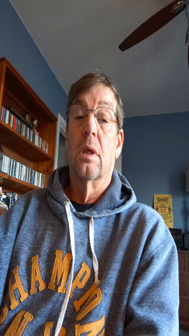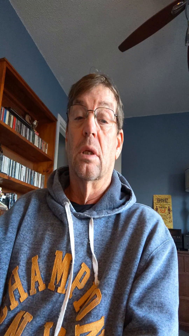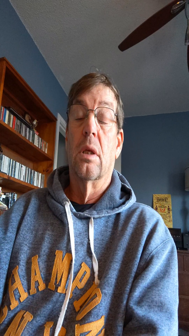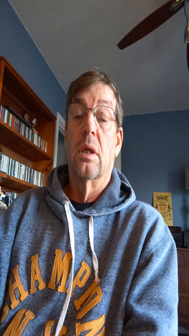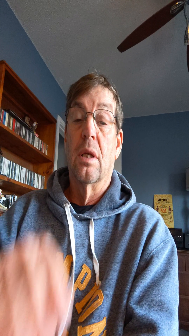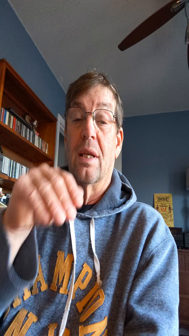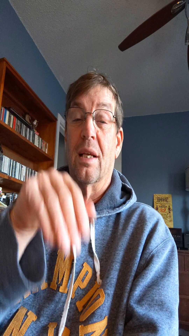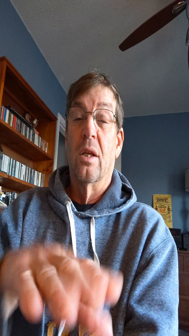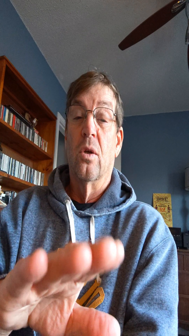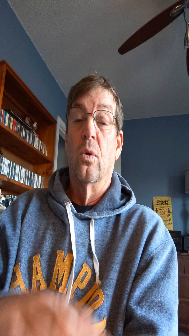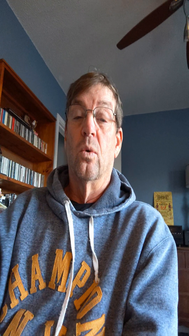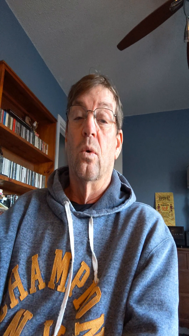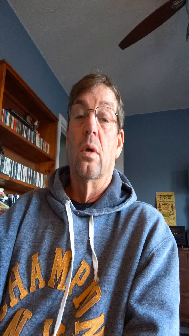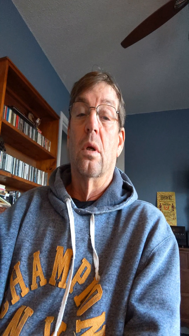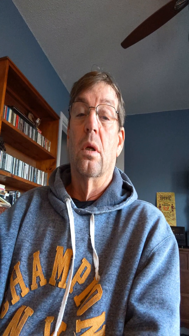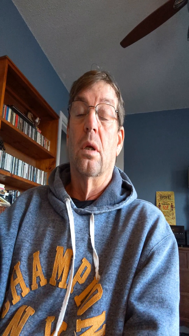into